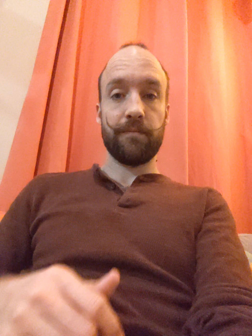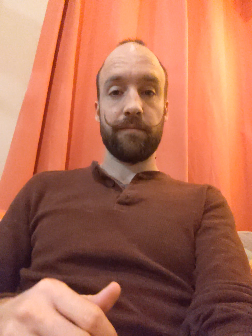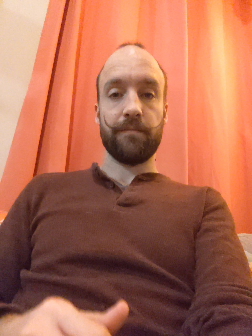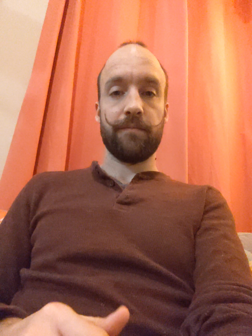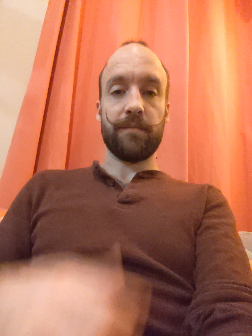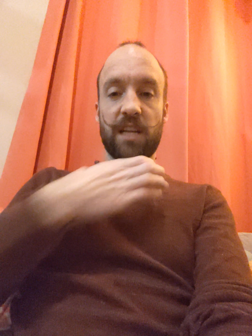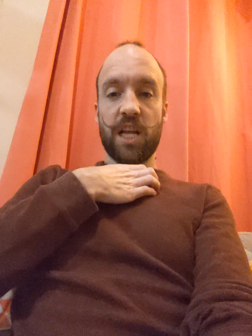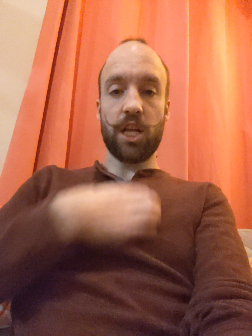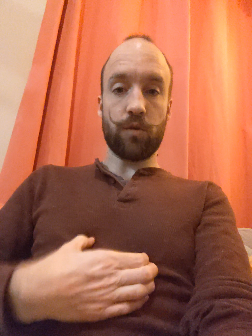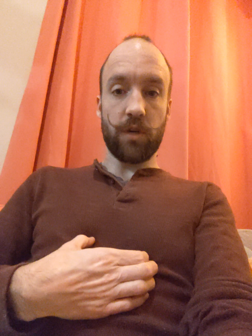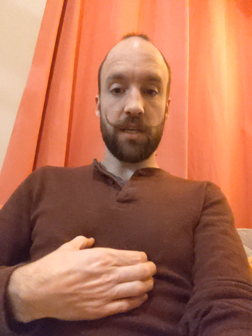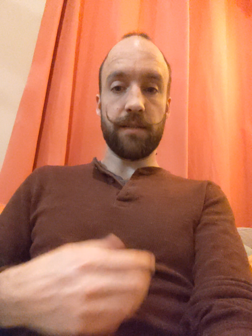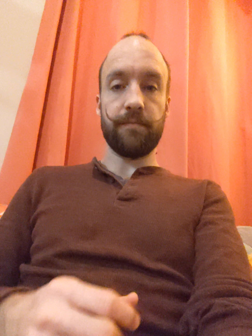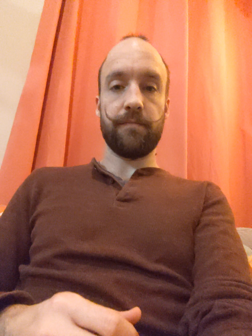hungry